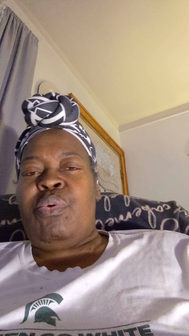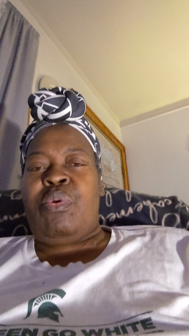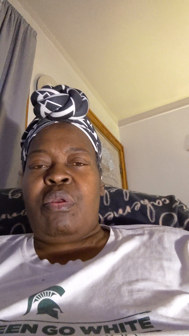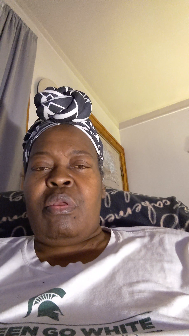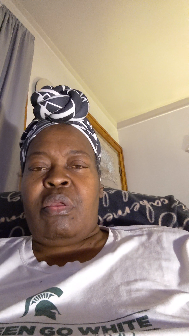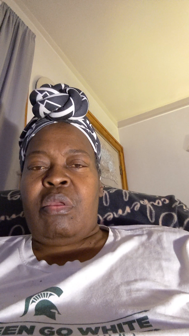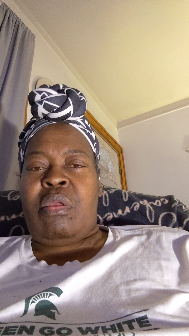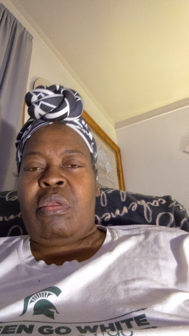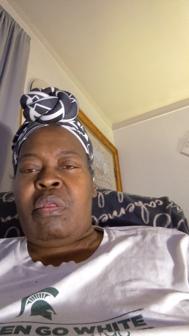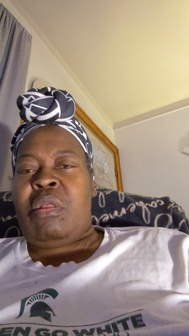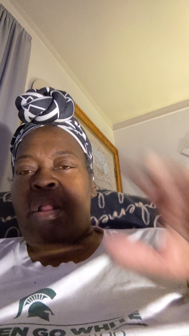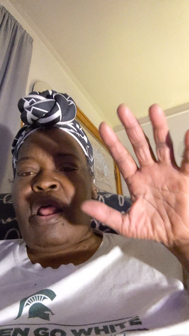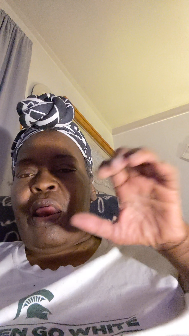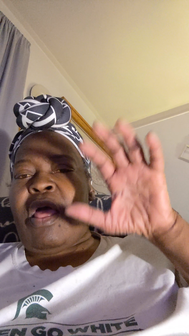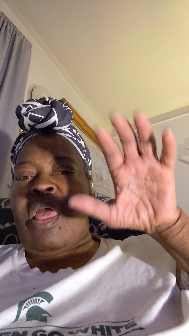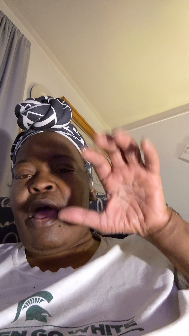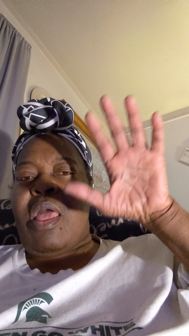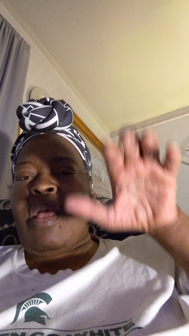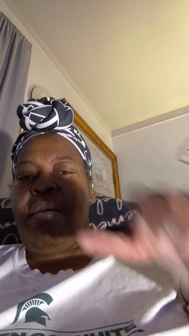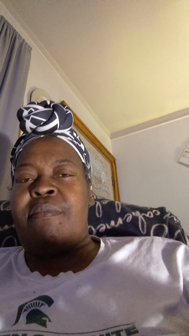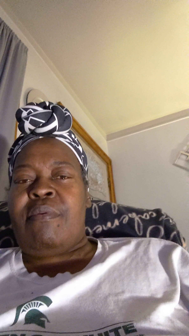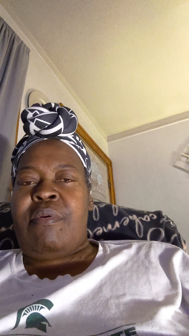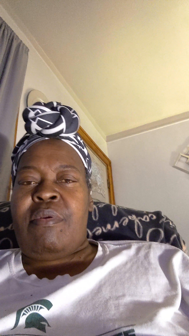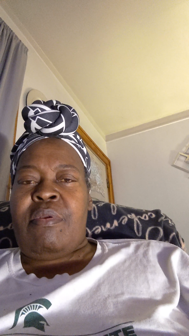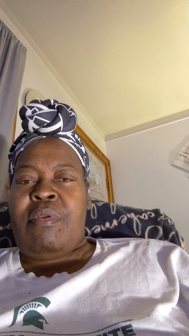climb